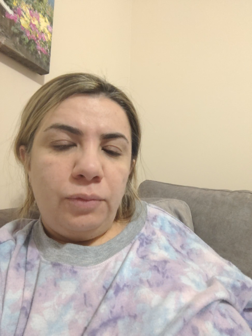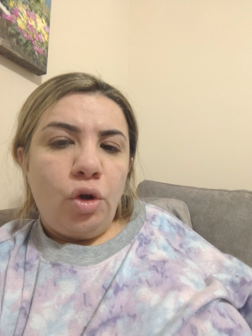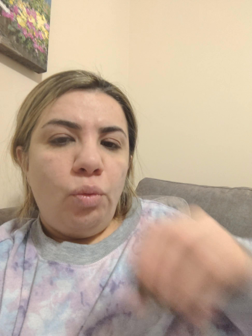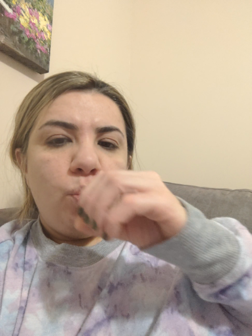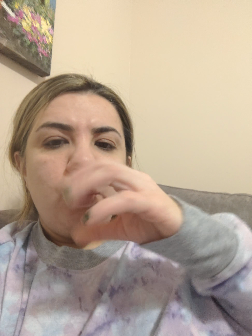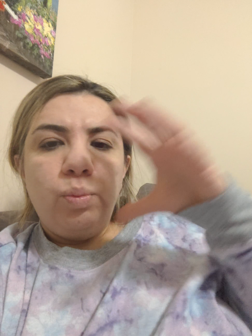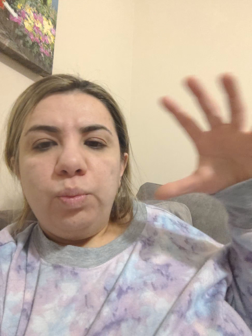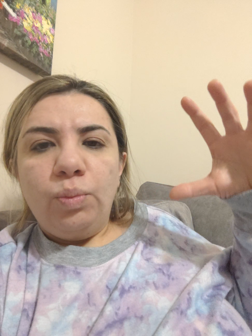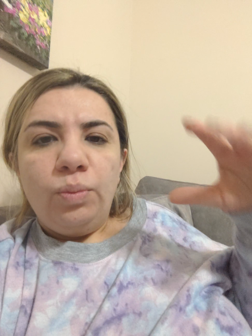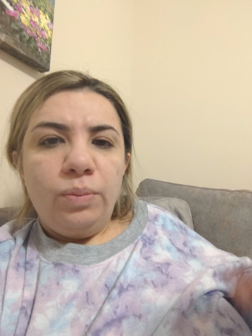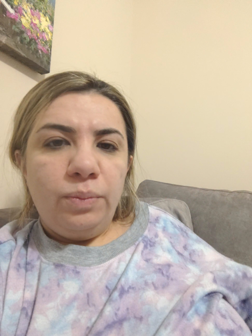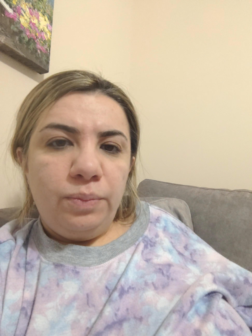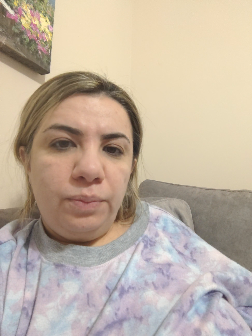balloon